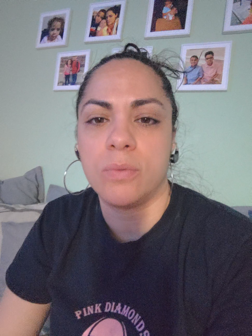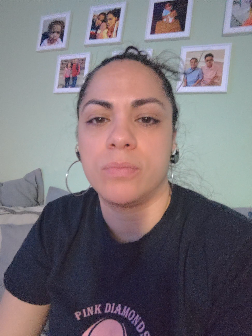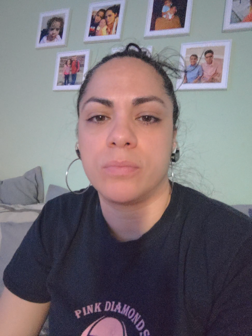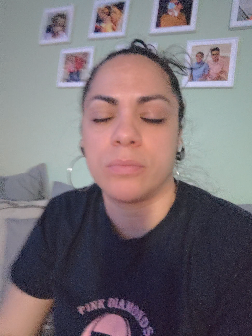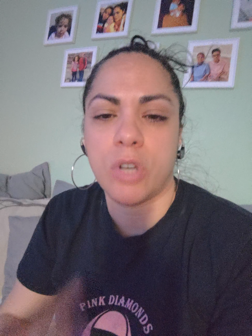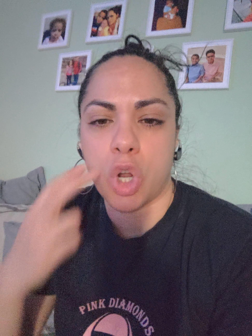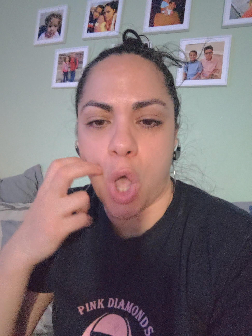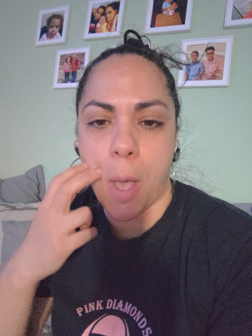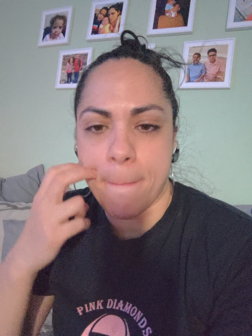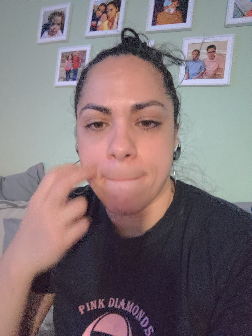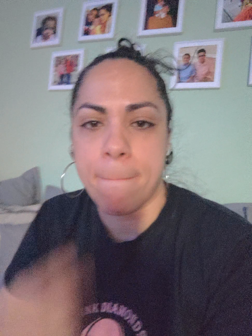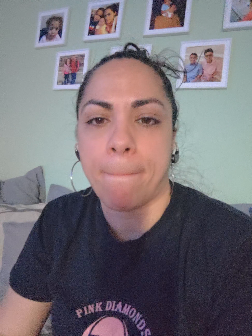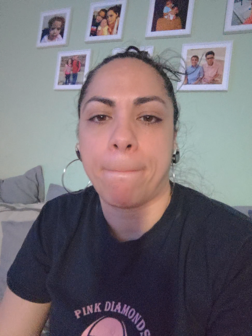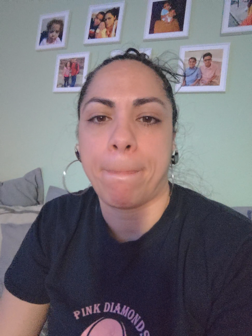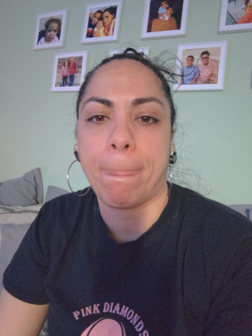gum